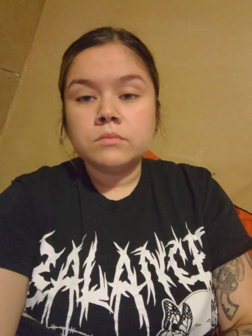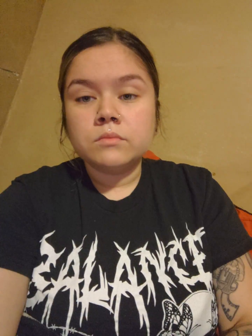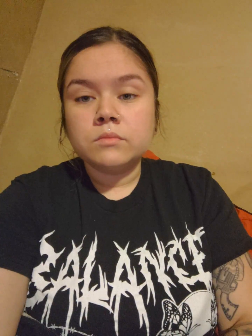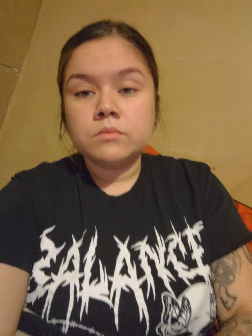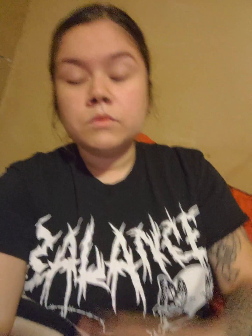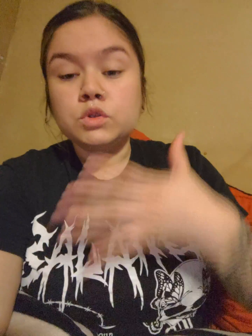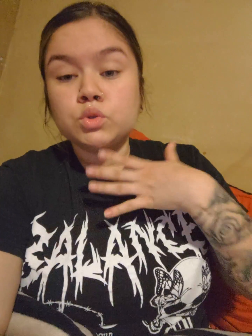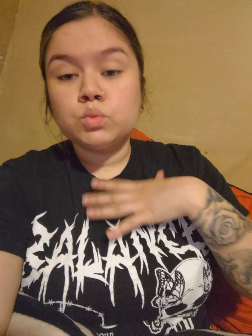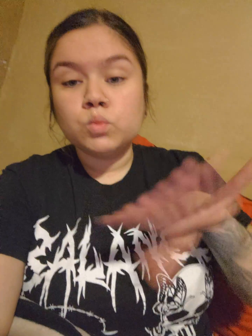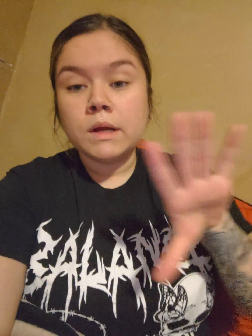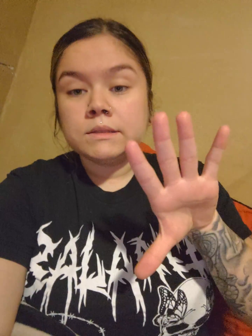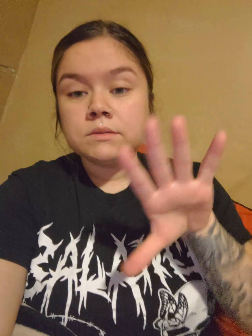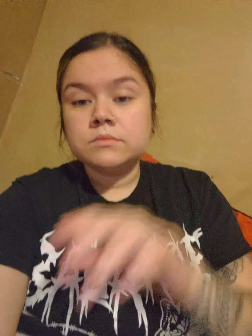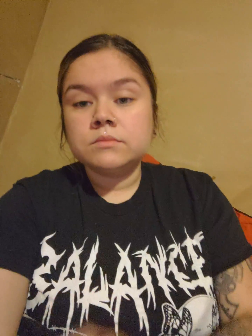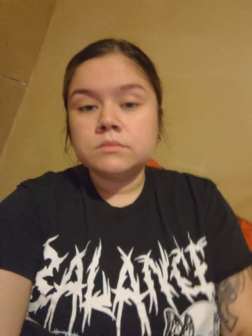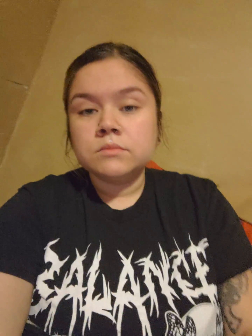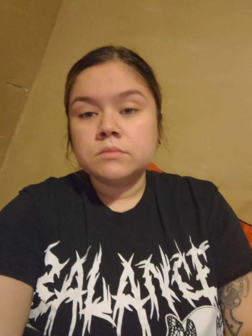dress